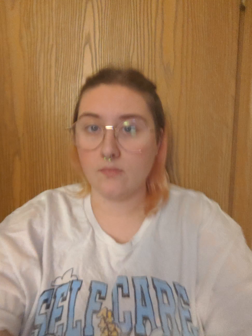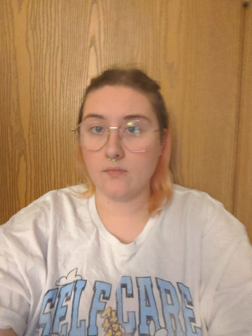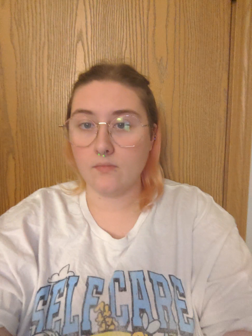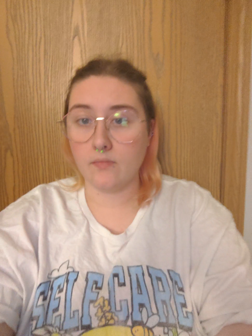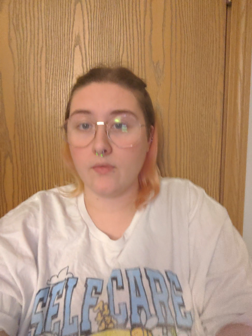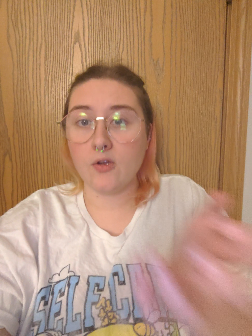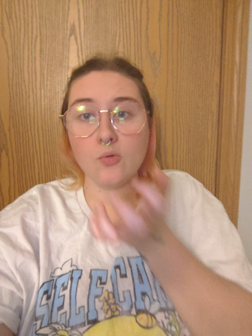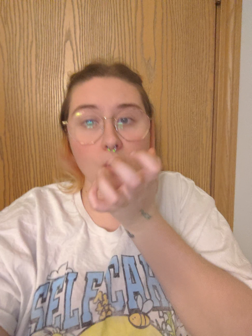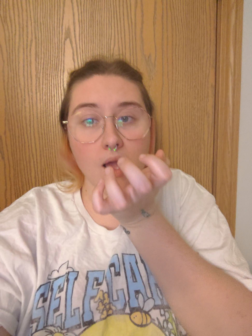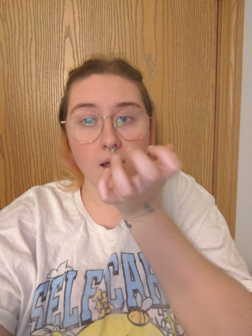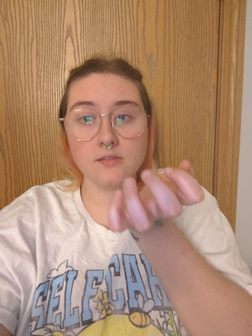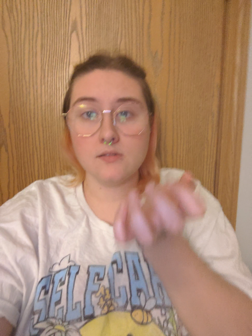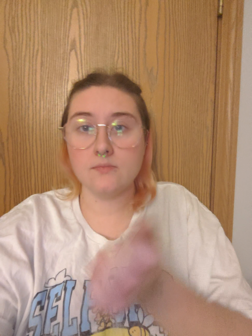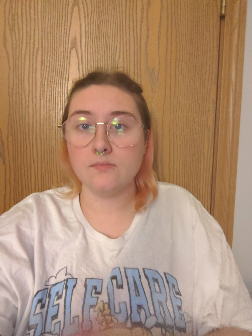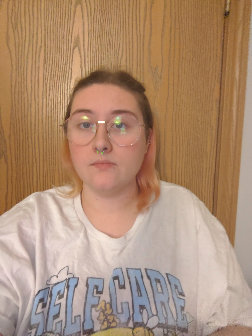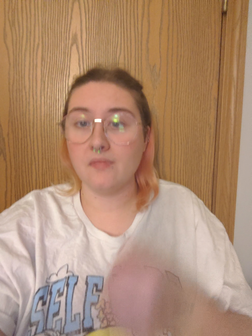grass